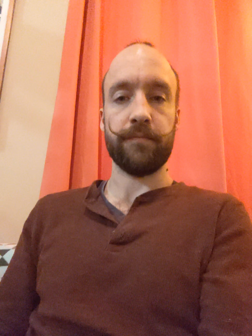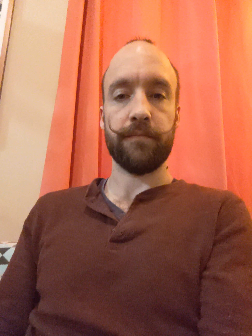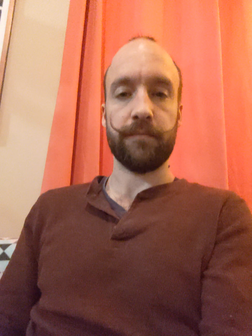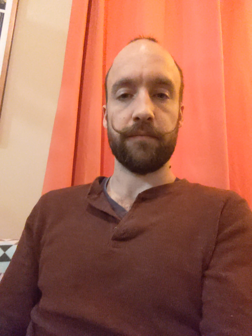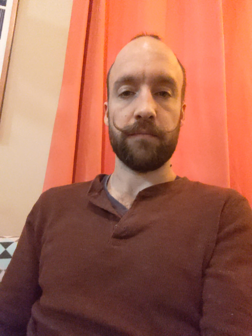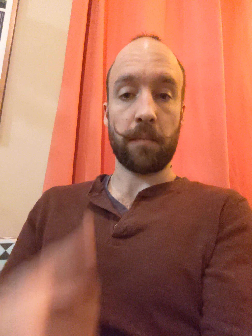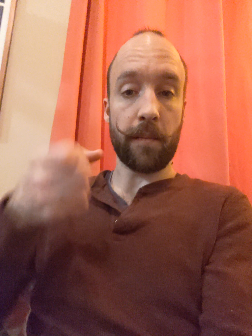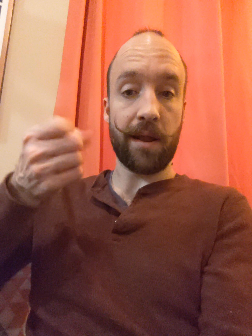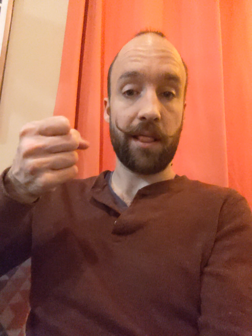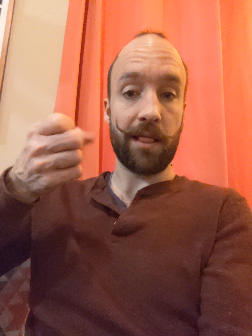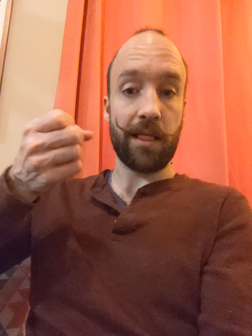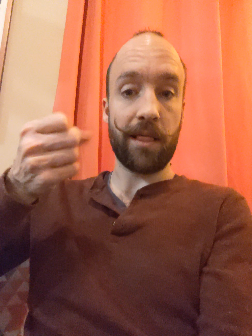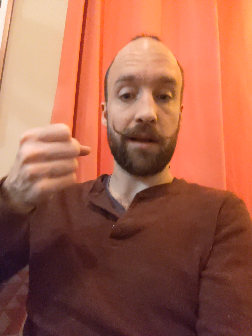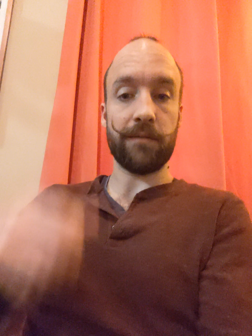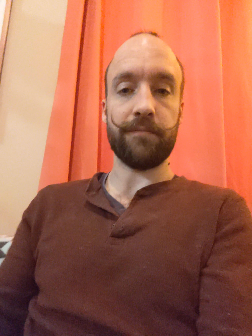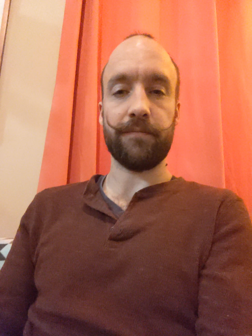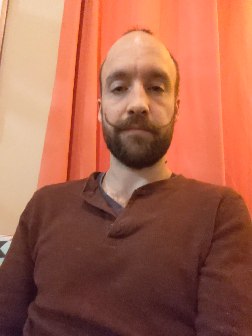milk